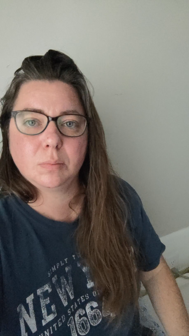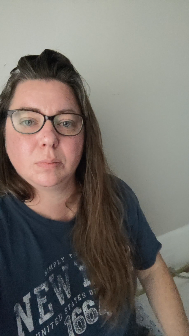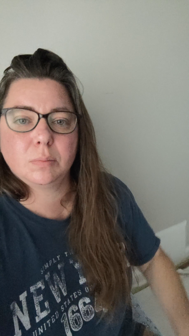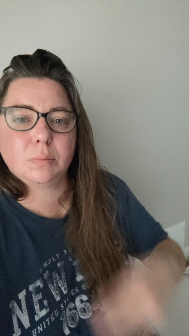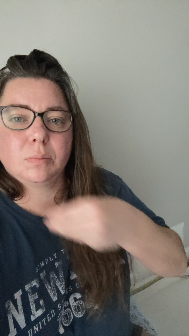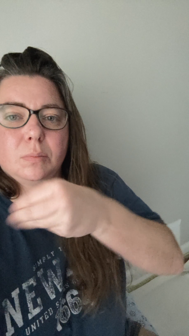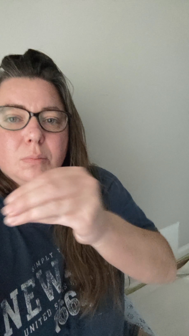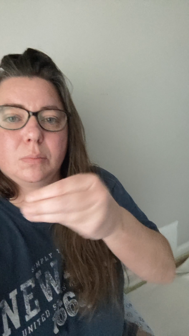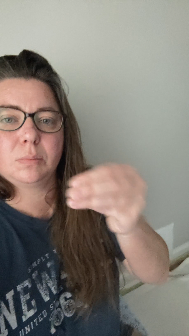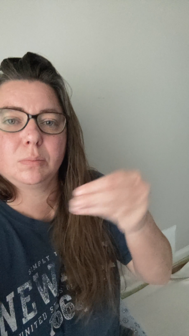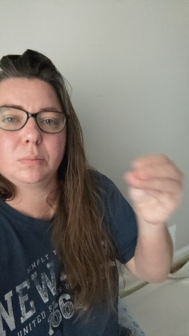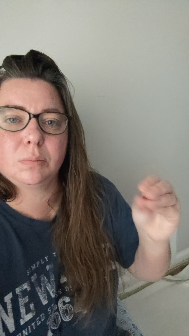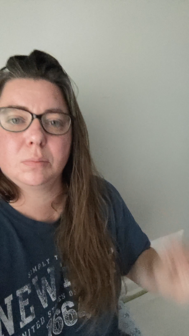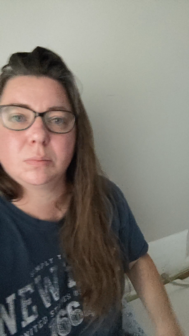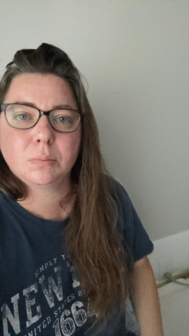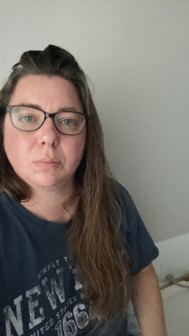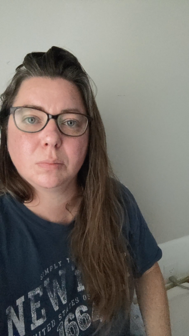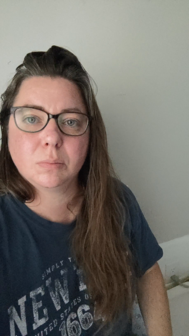shopping